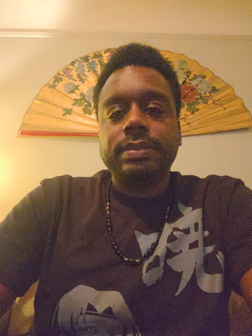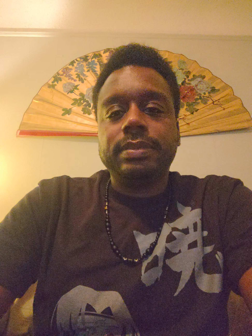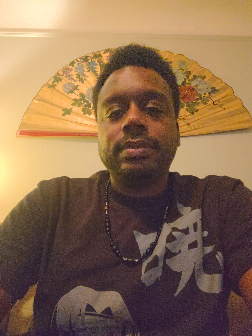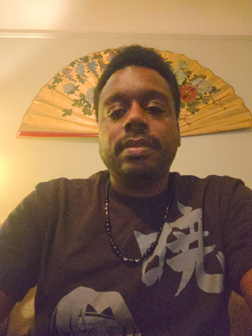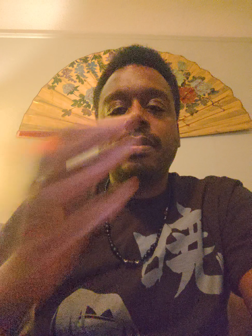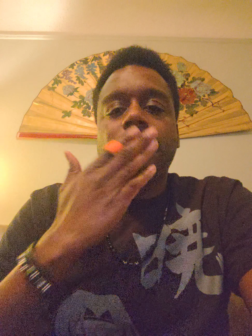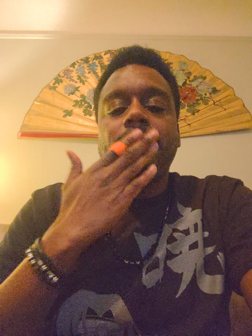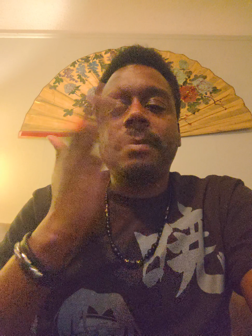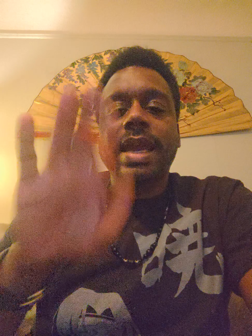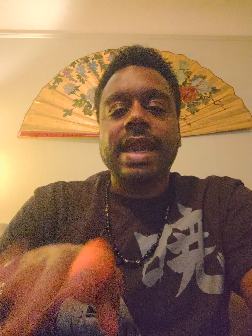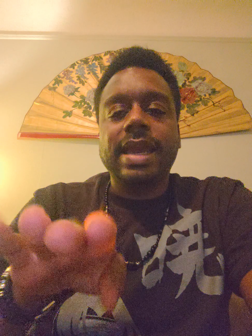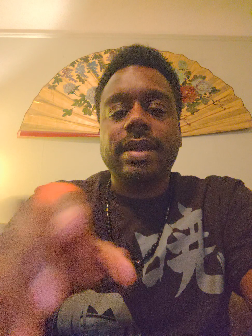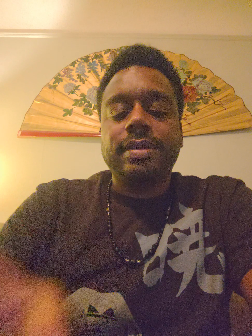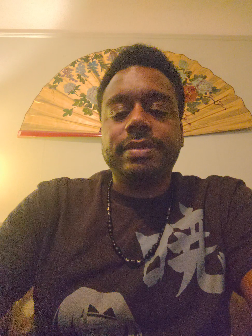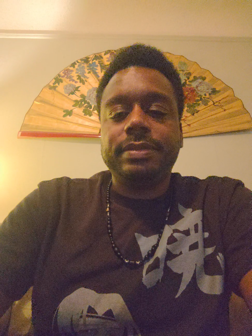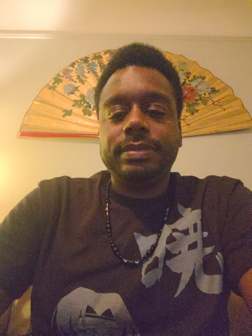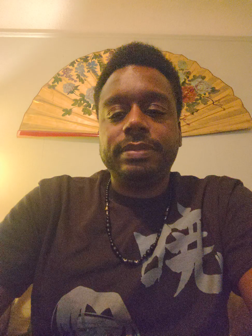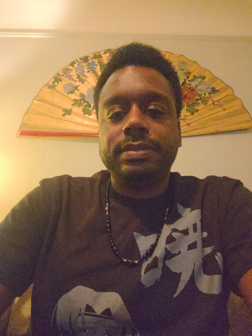bad